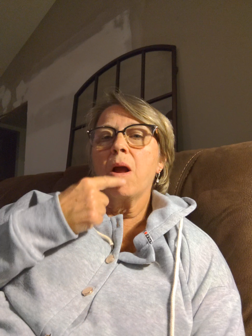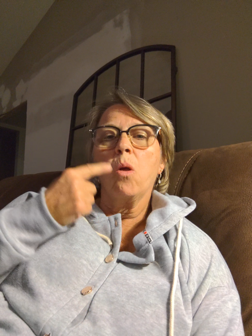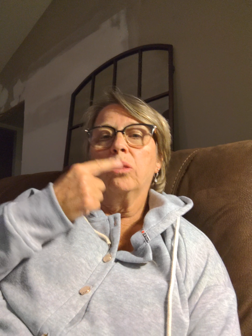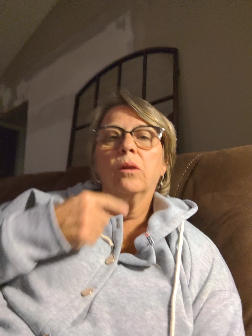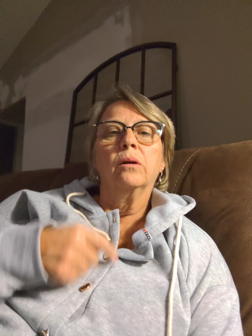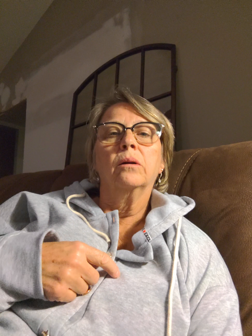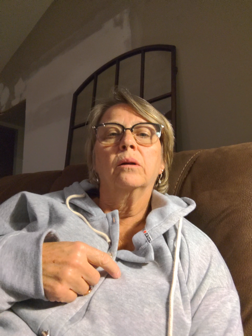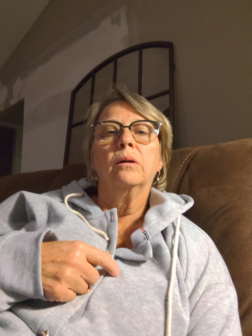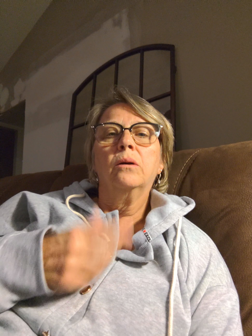mouth